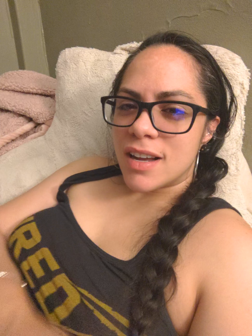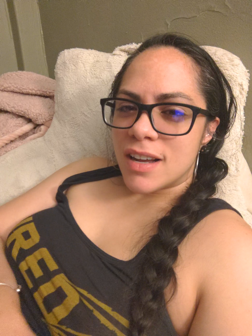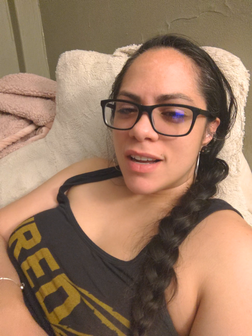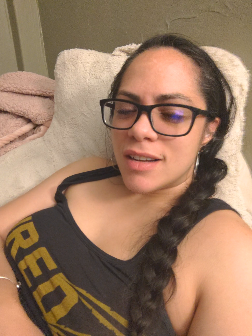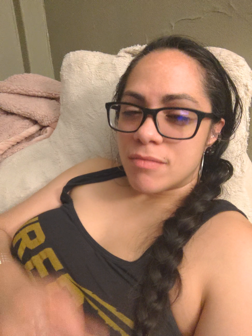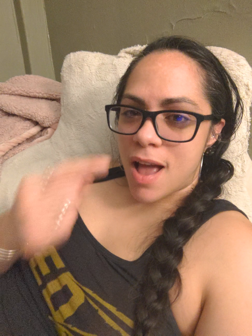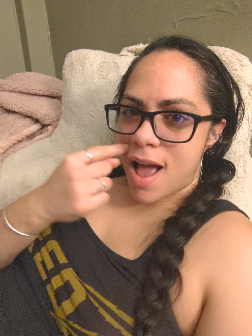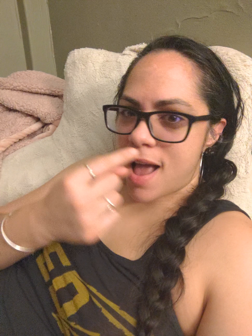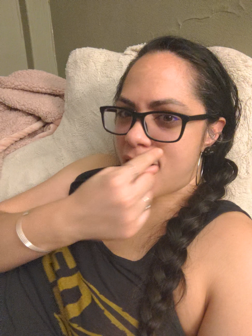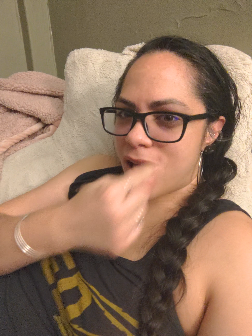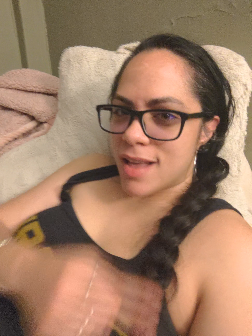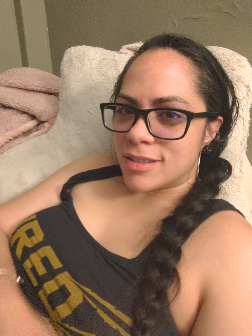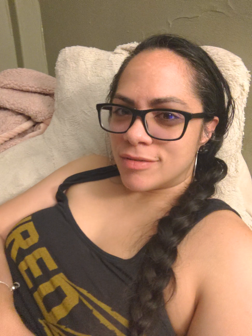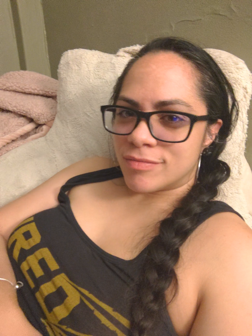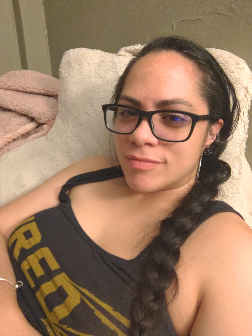eye